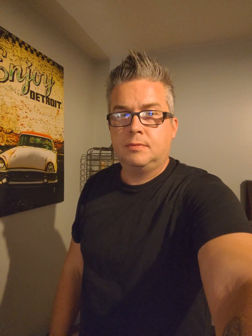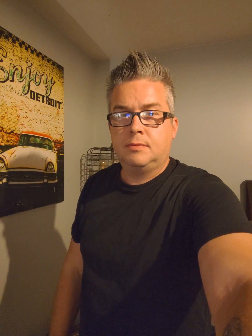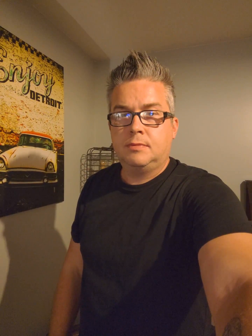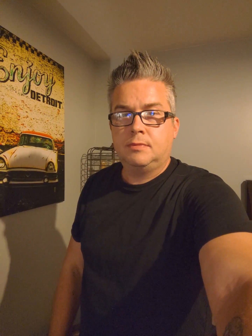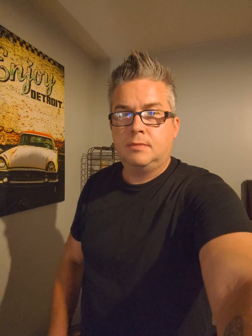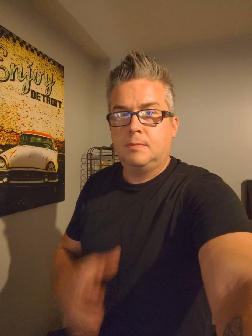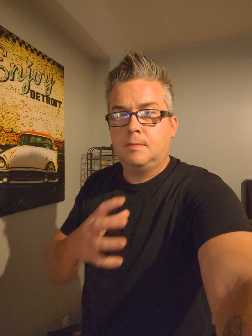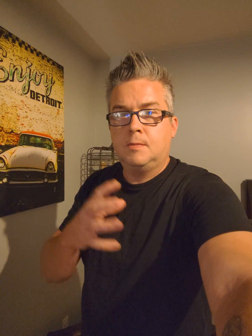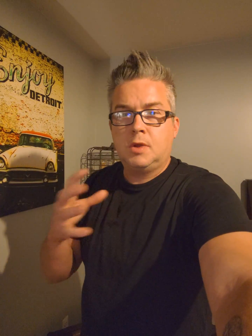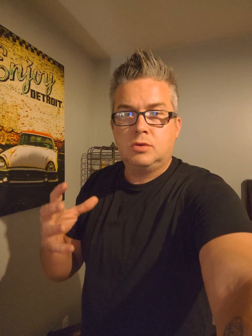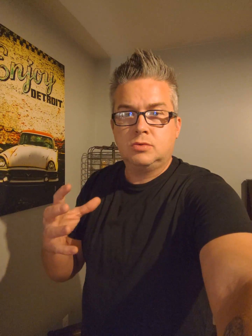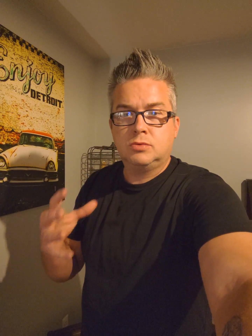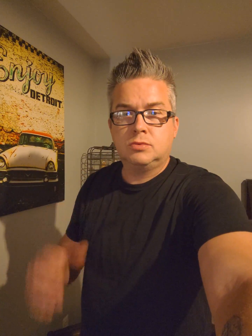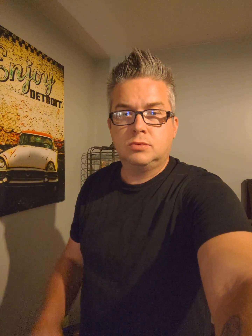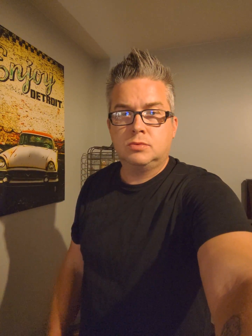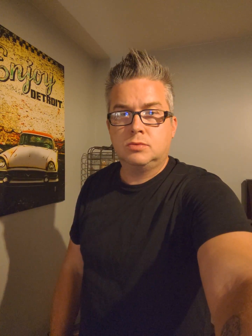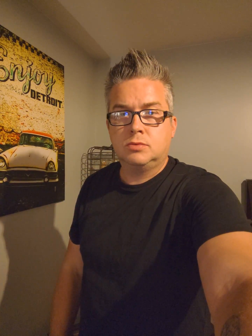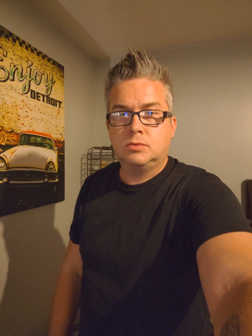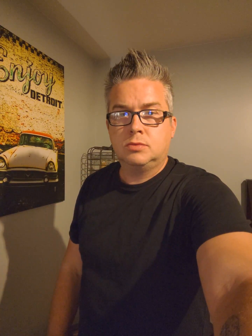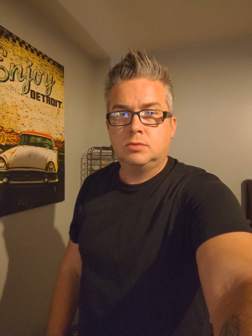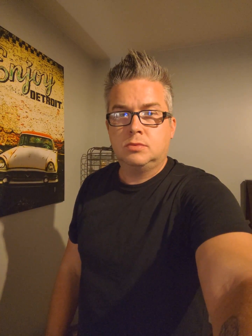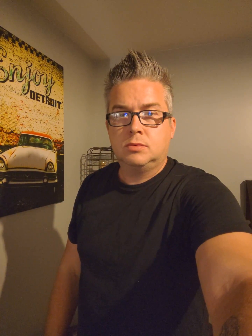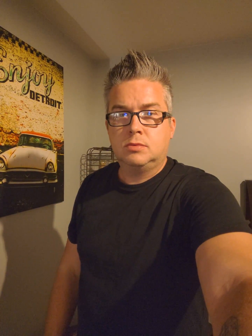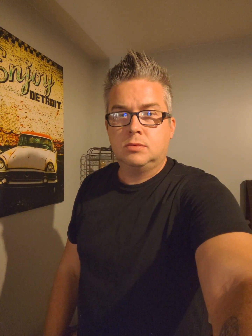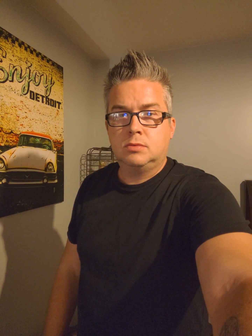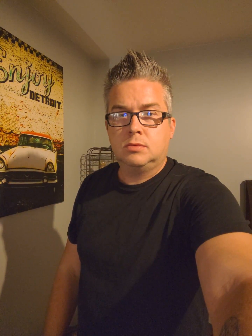much